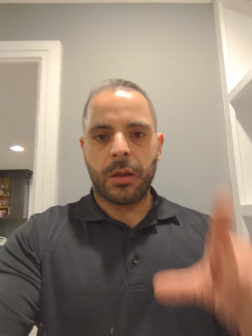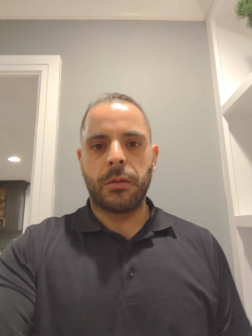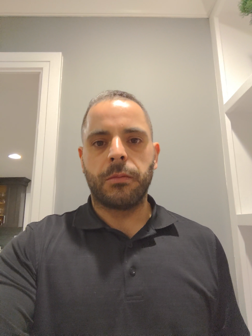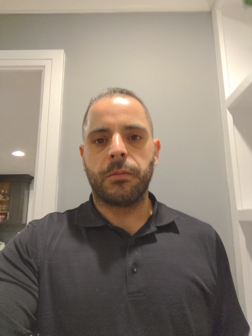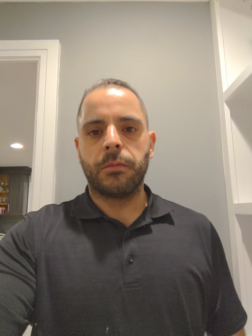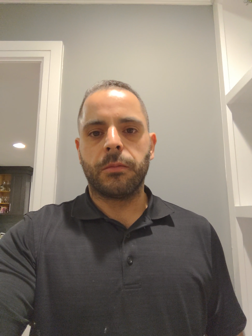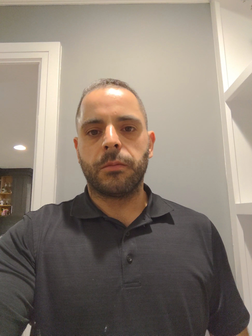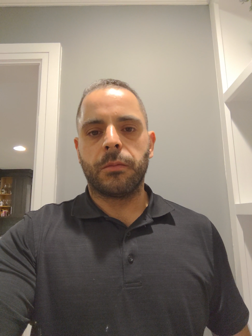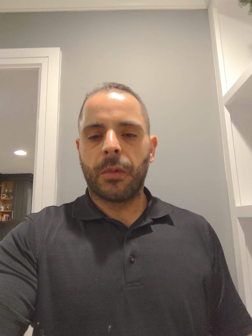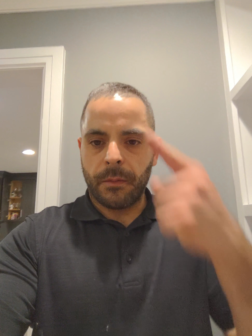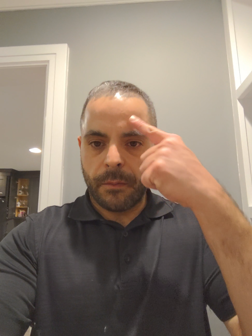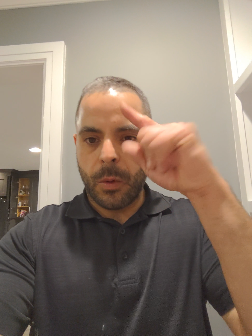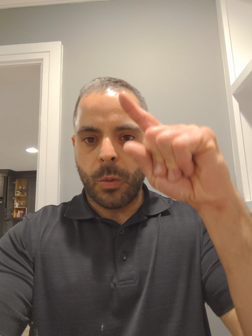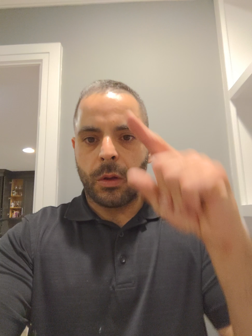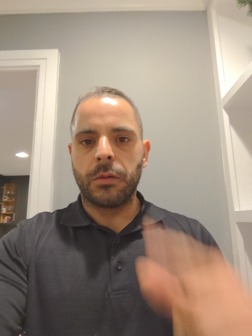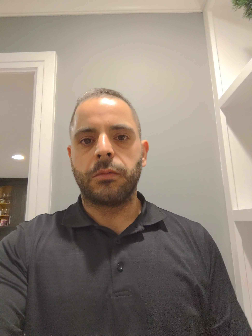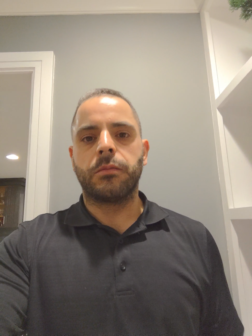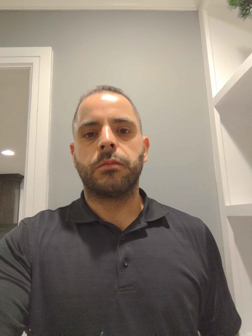for